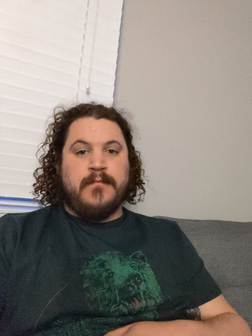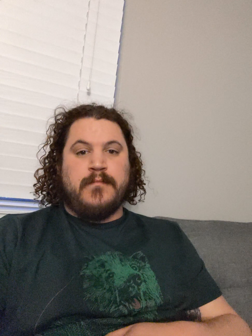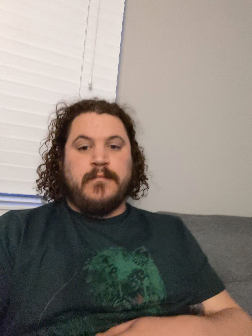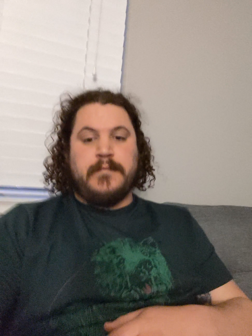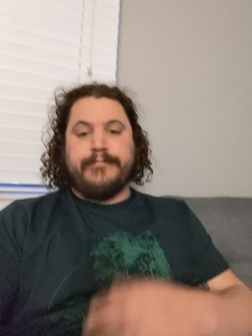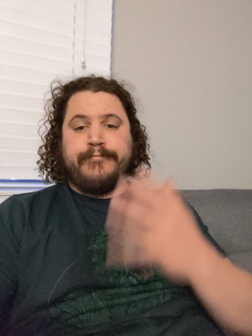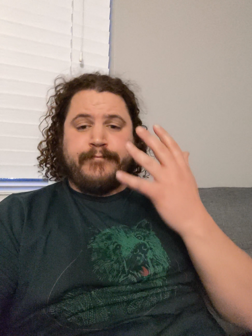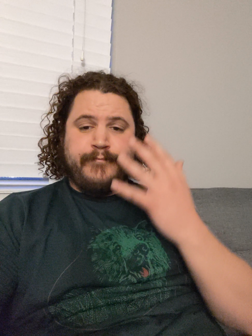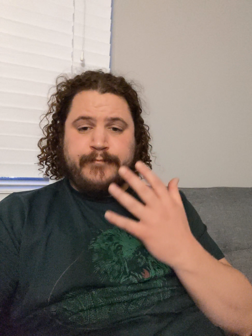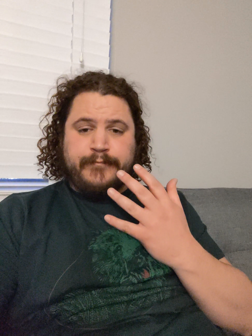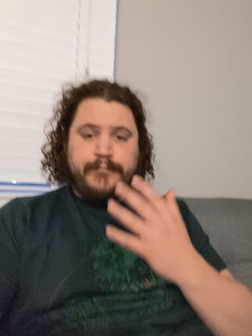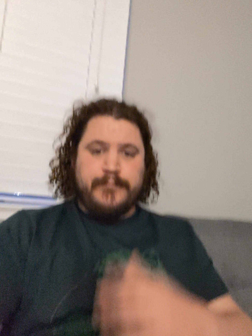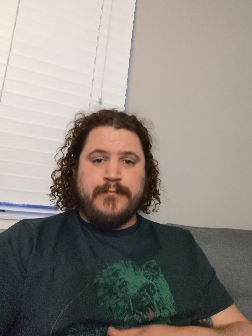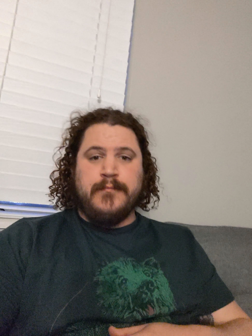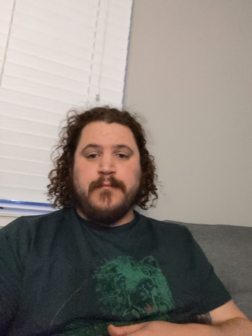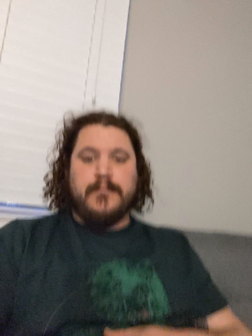sad